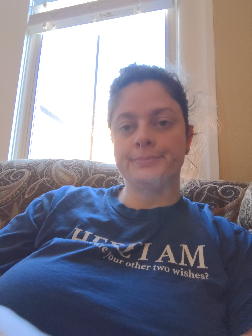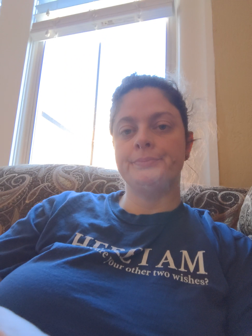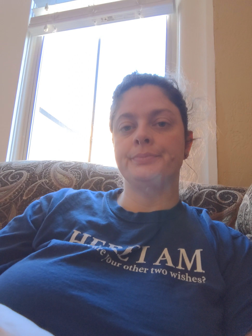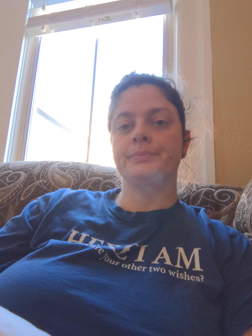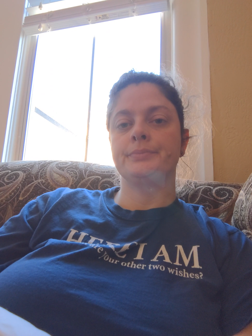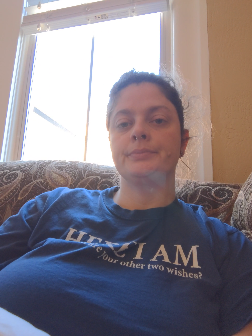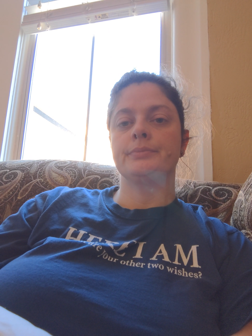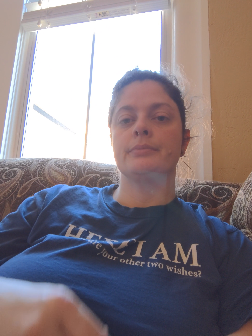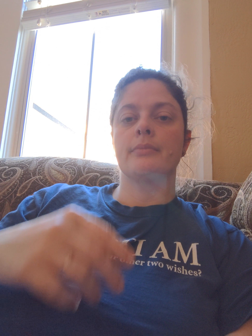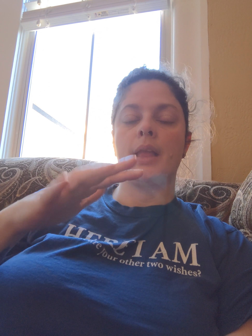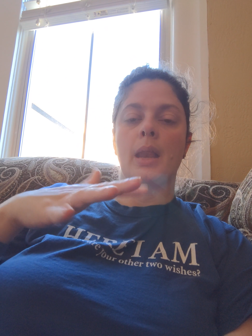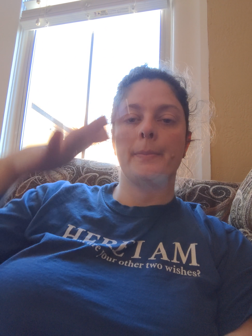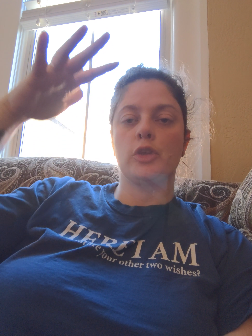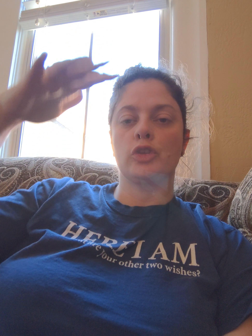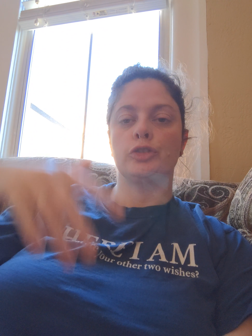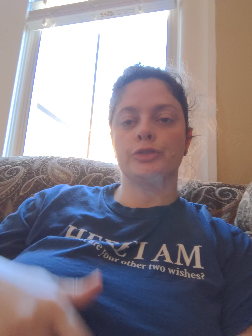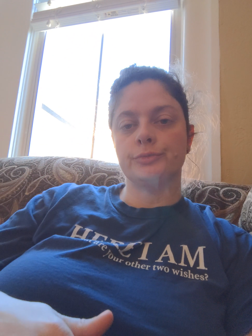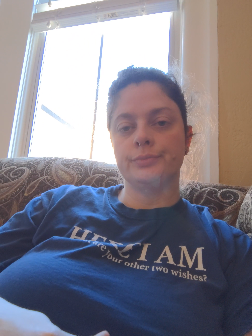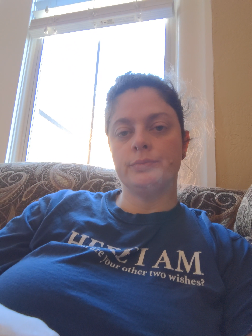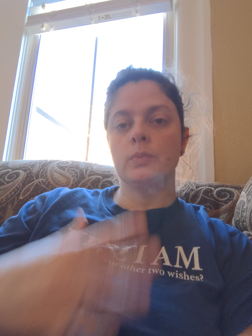helicopter